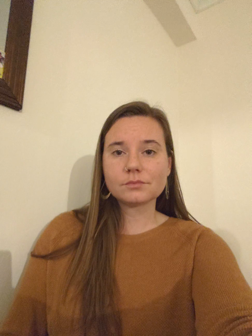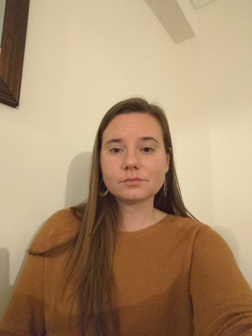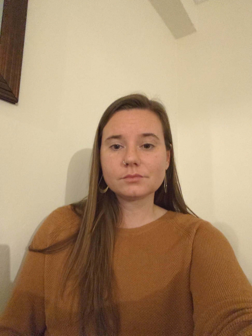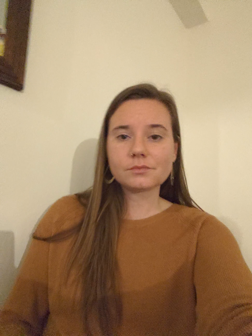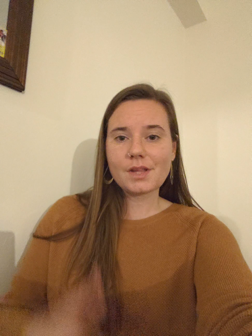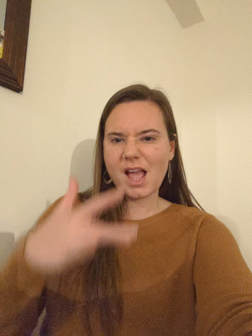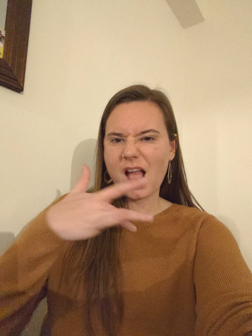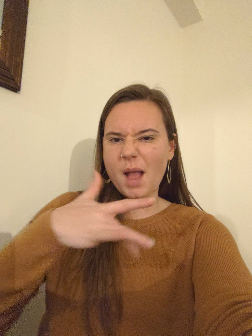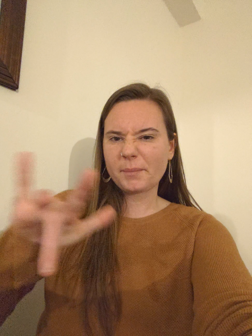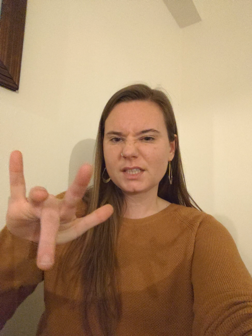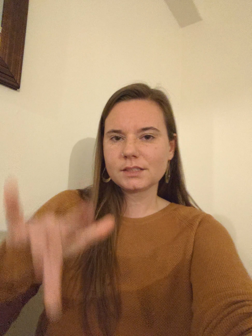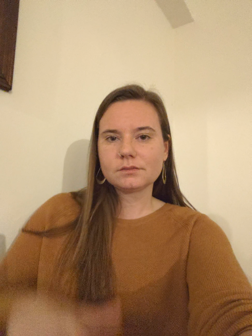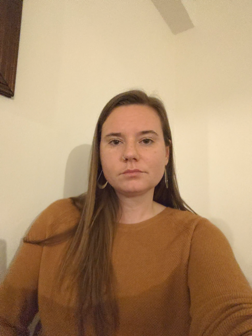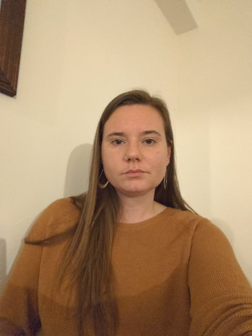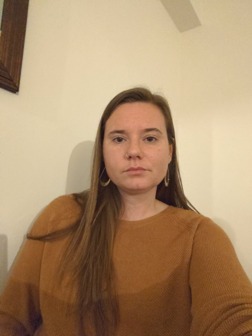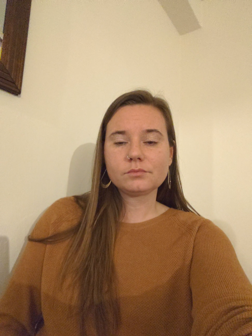empty